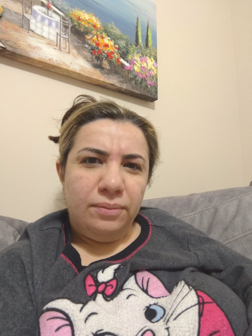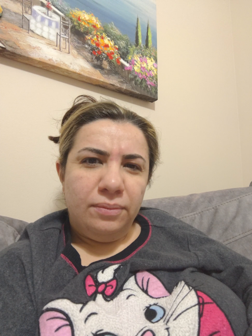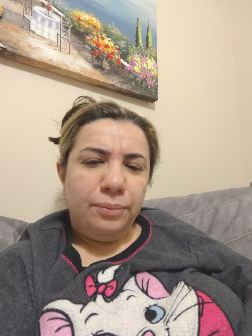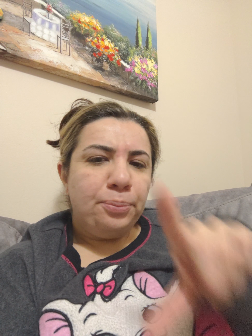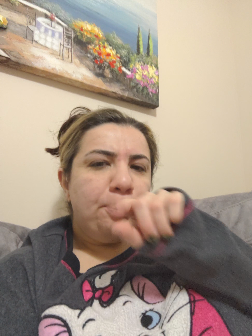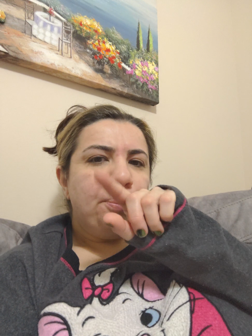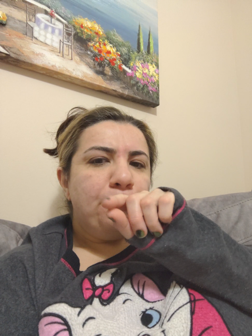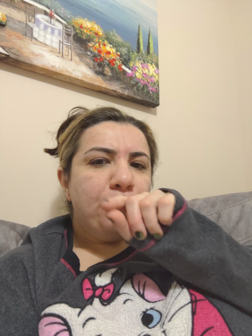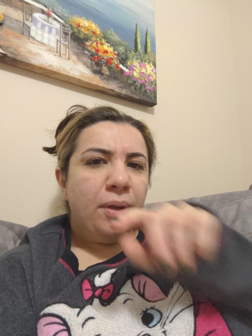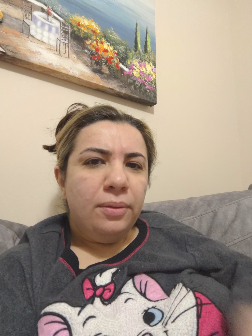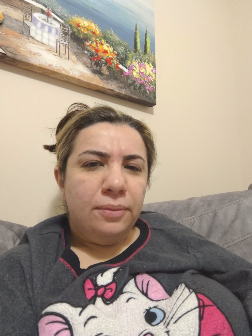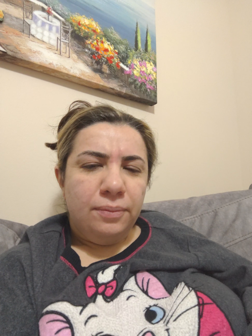bird